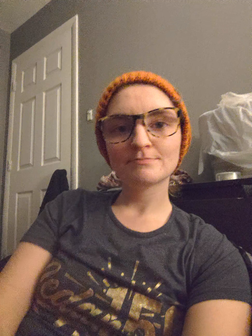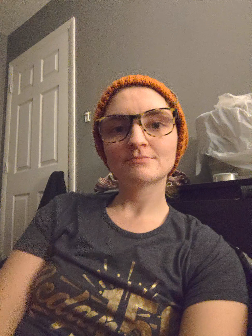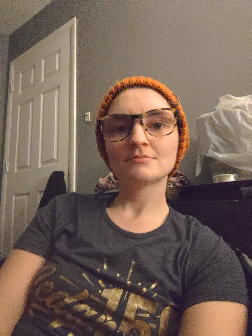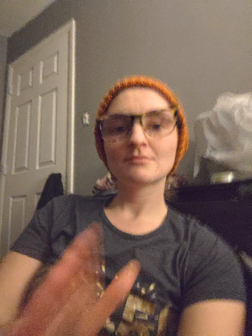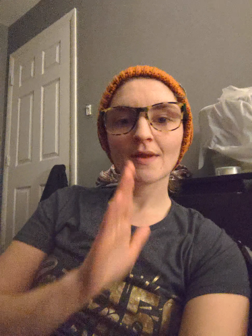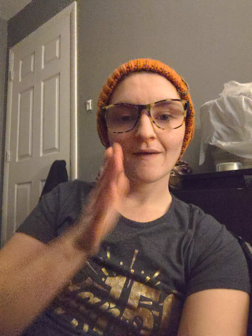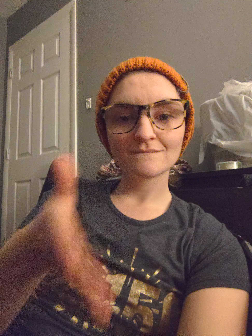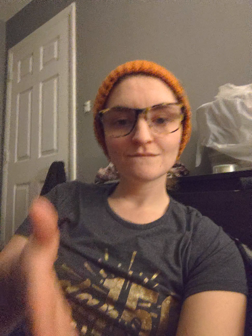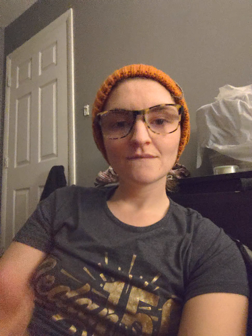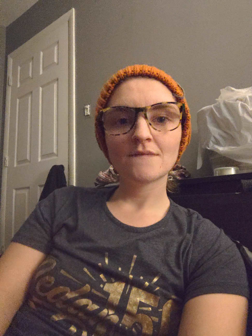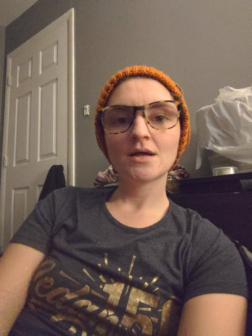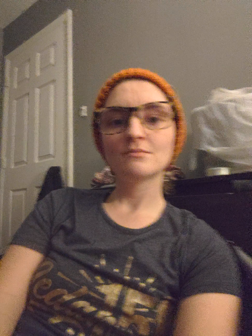after